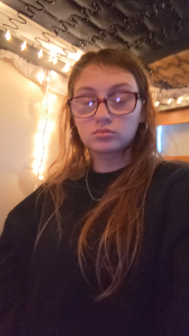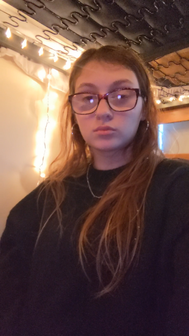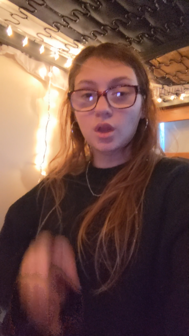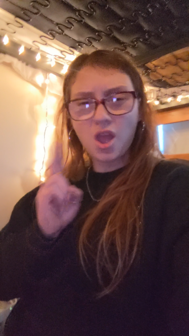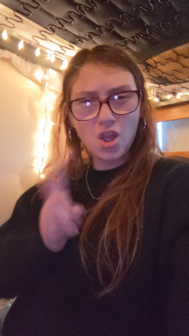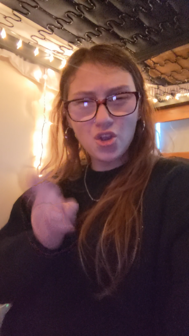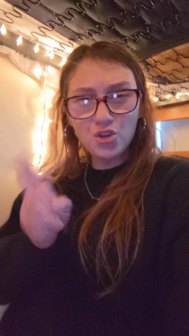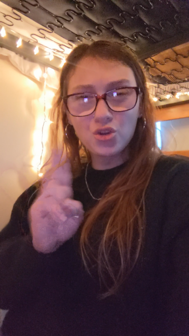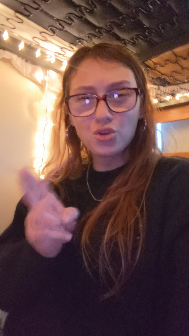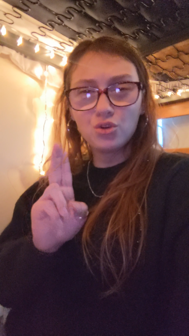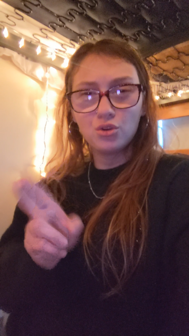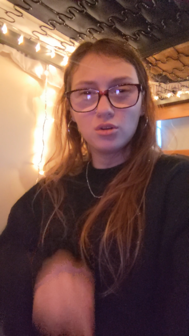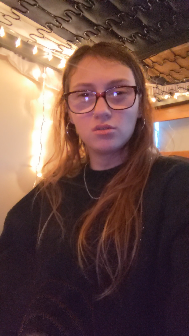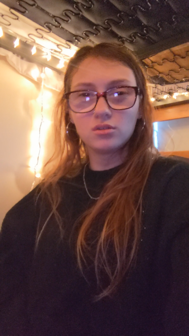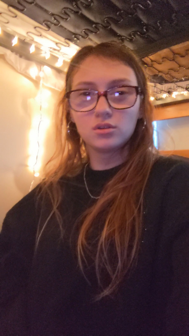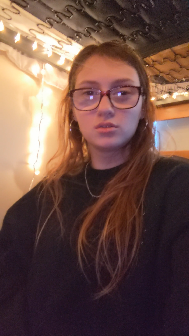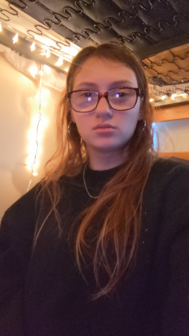hurry